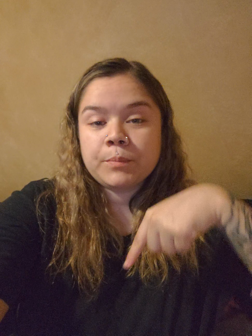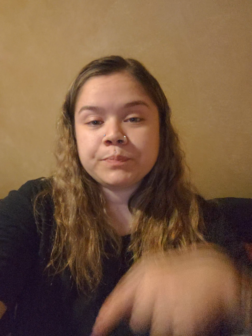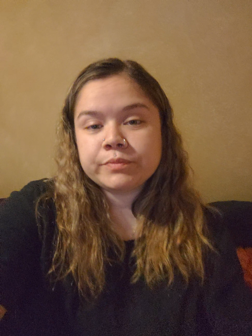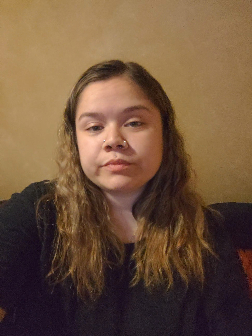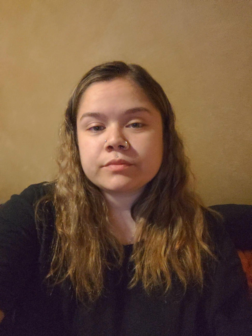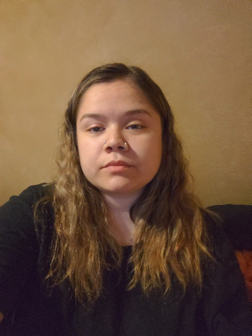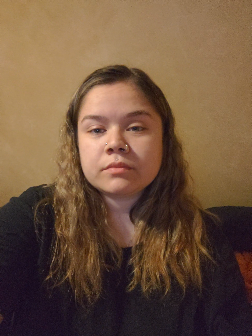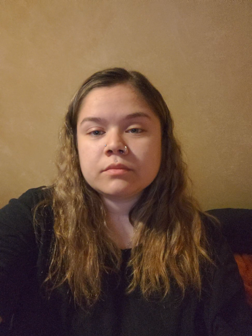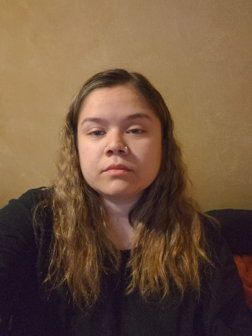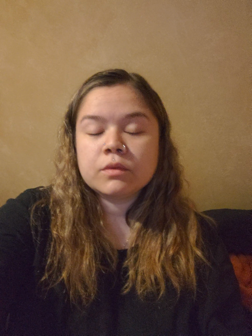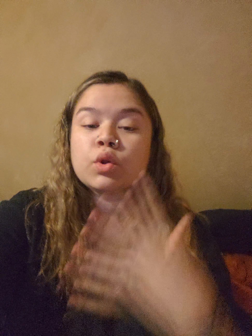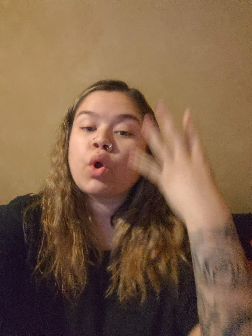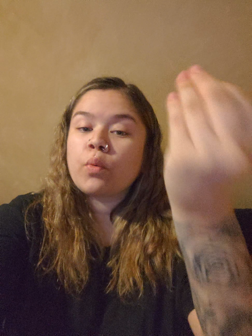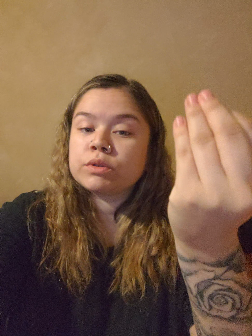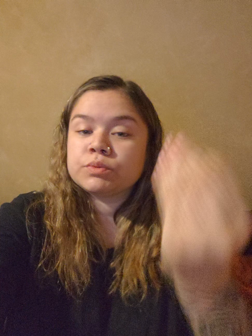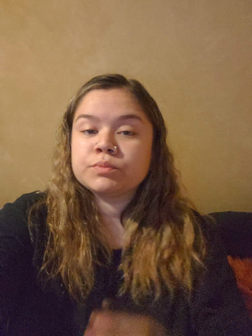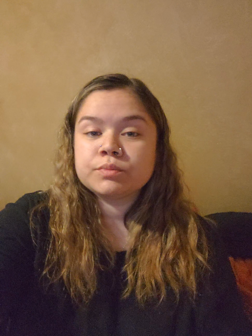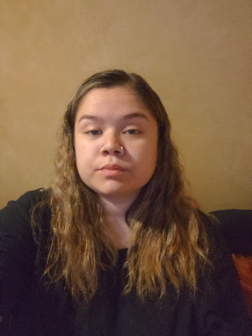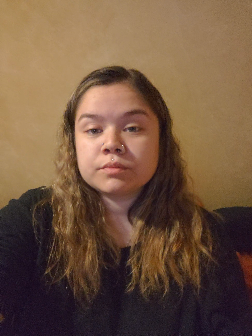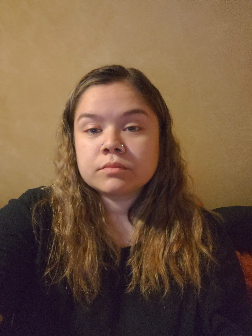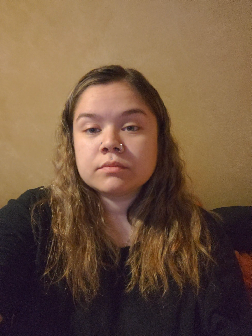going to